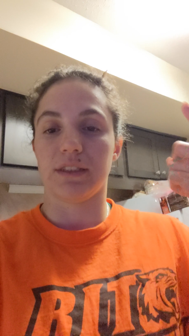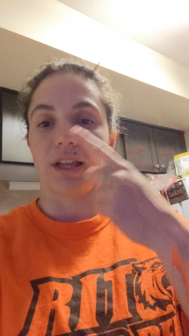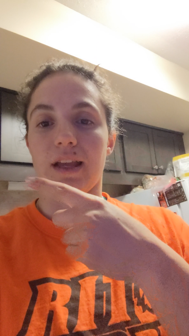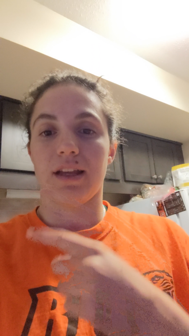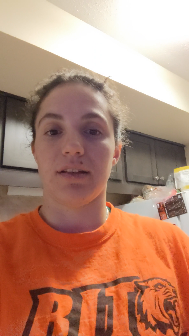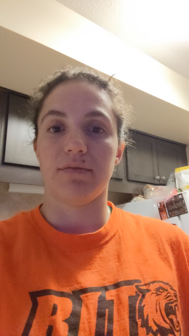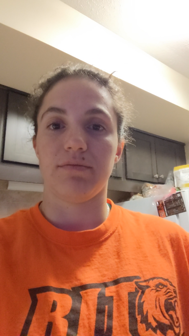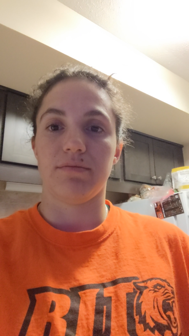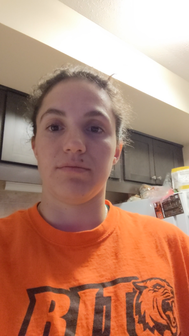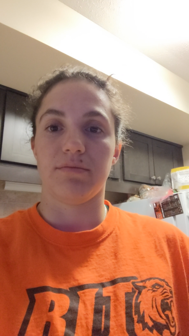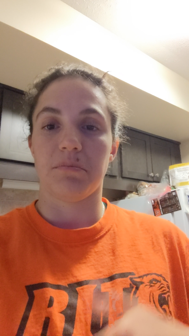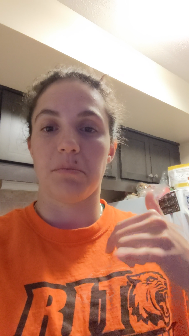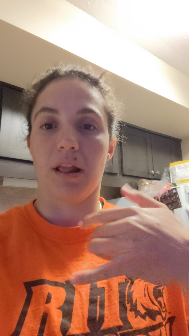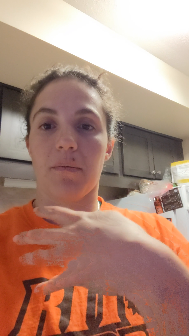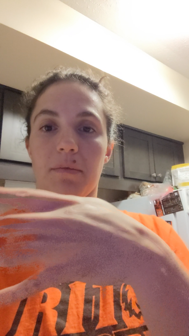playpen